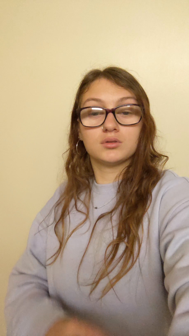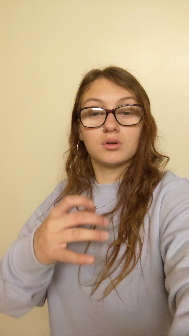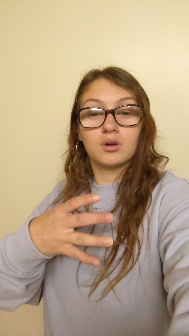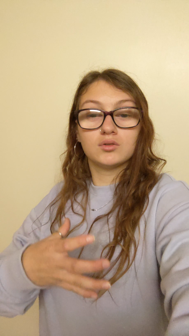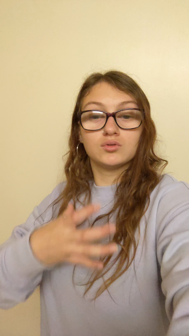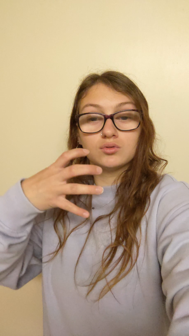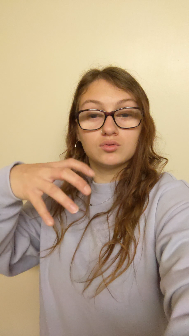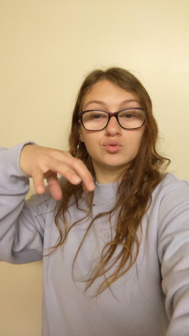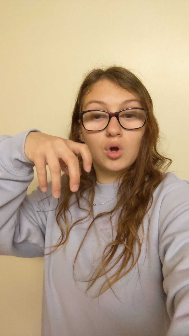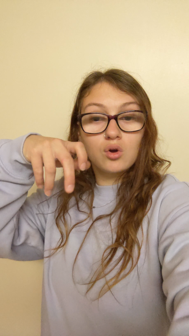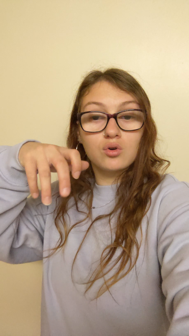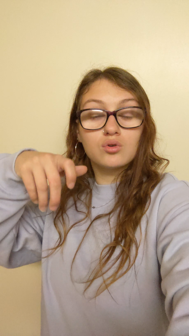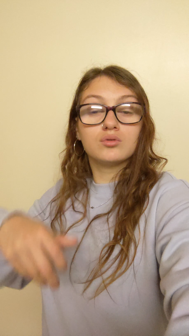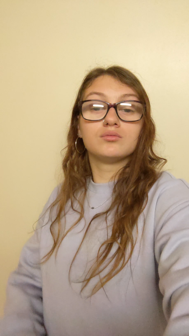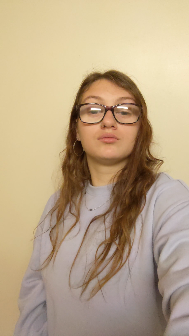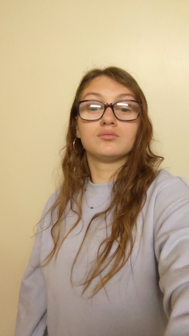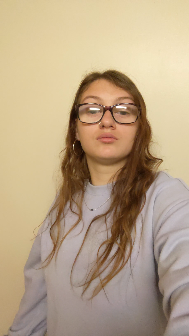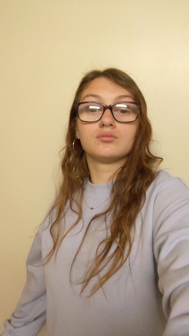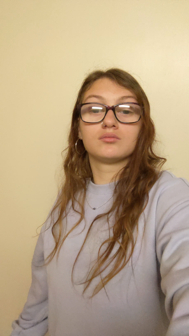jar